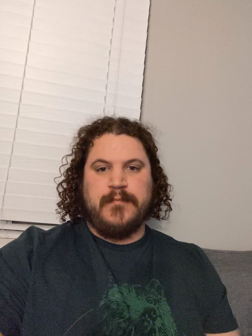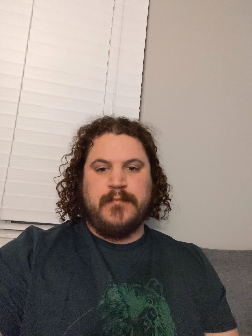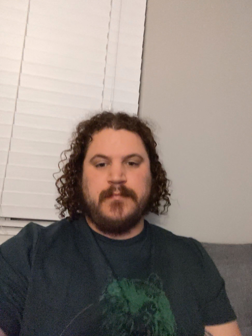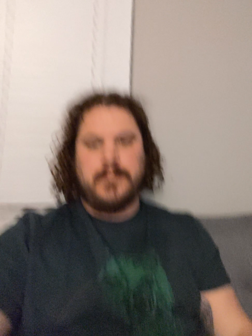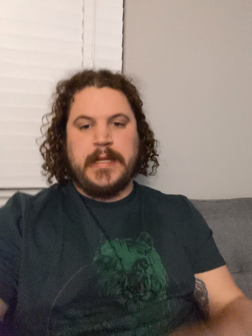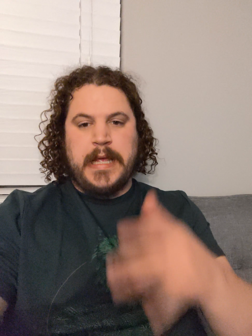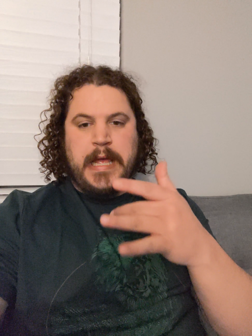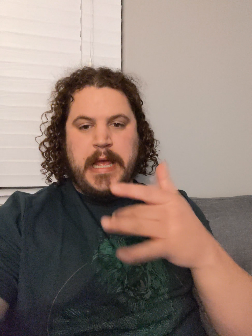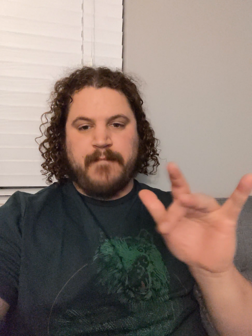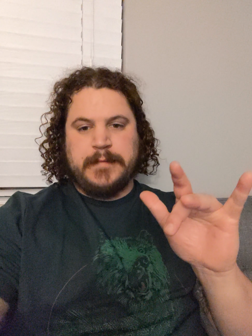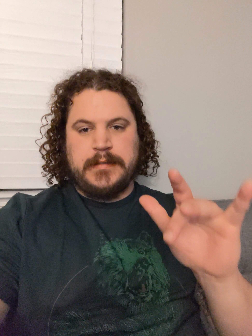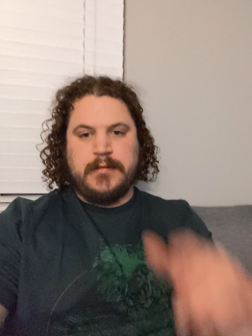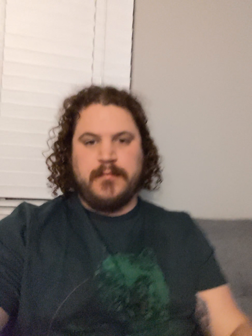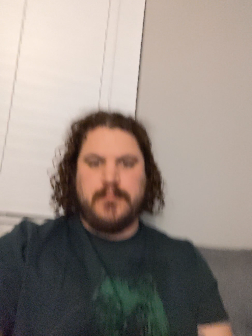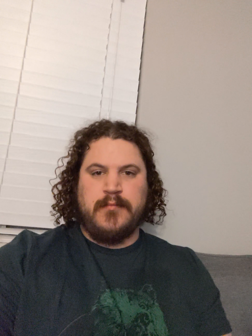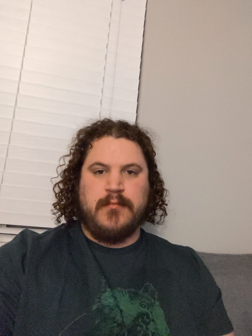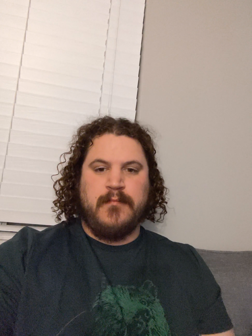empty